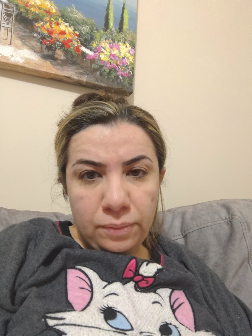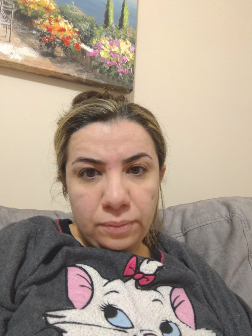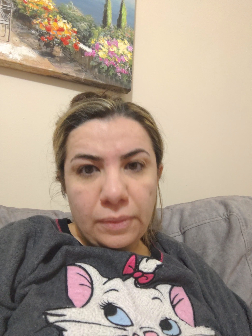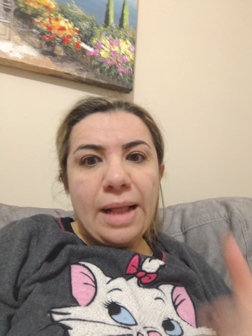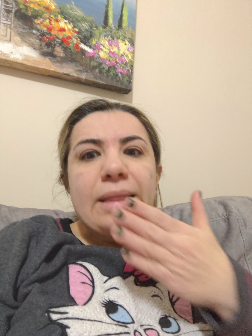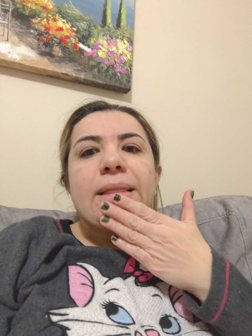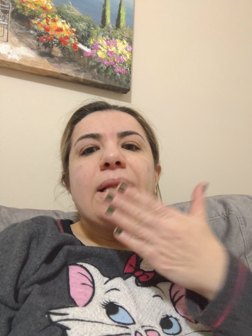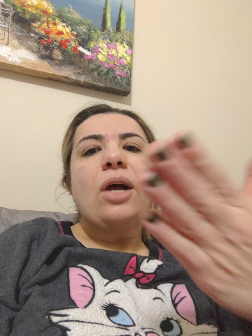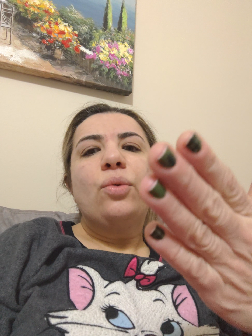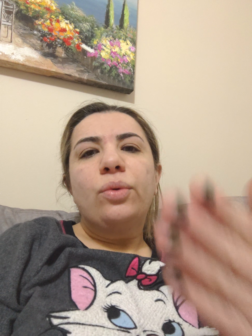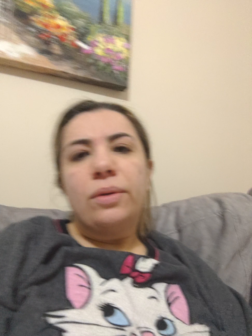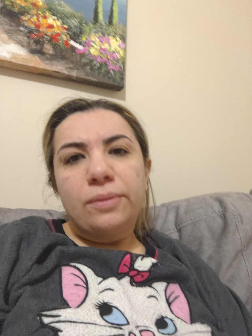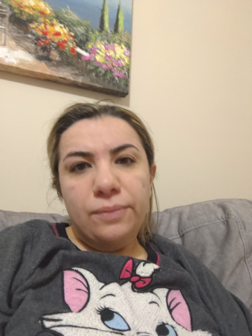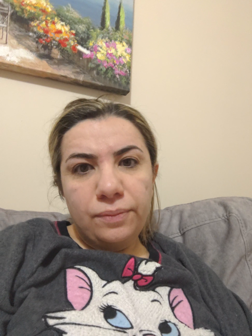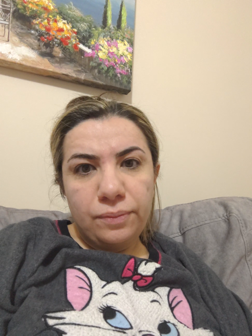thank you